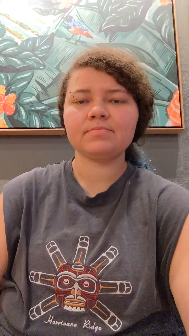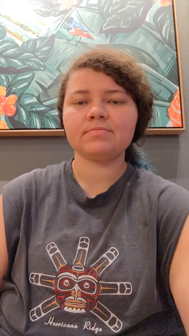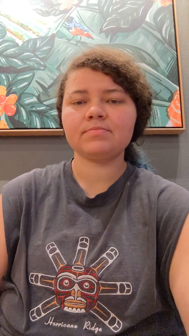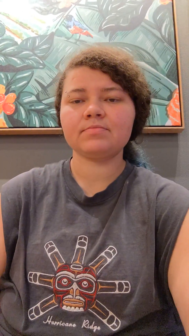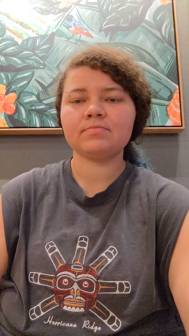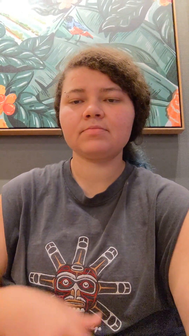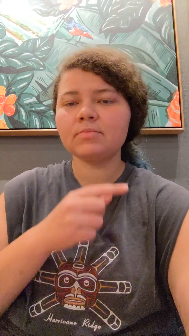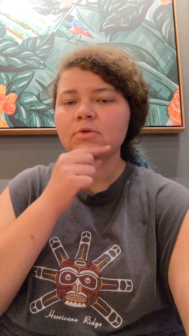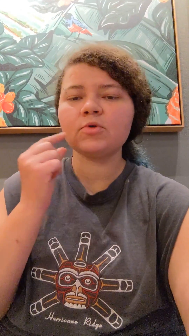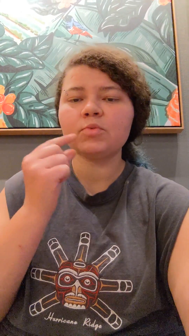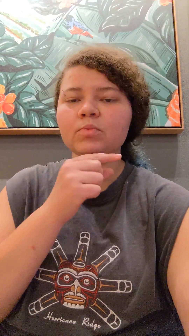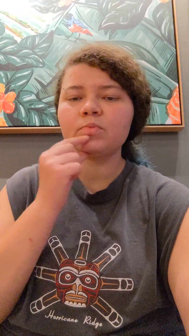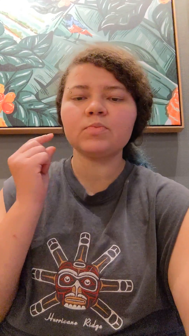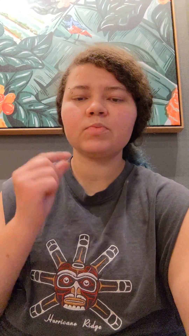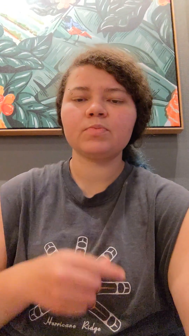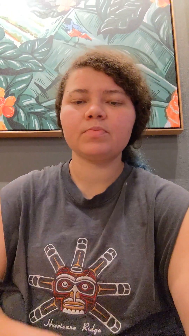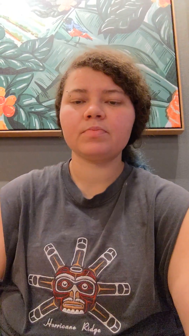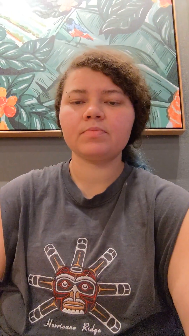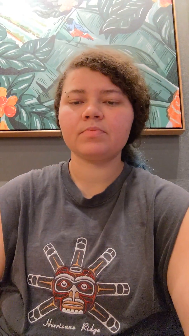glue